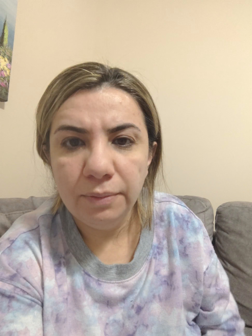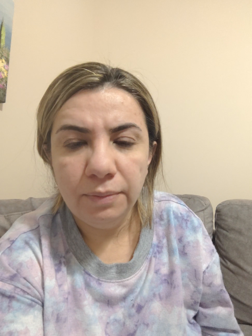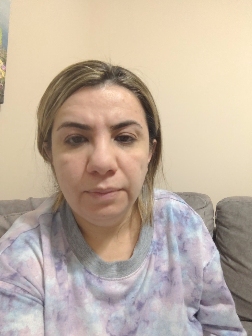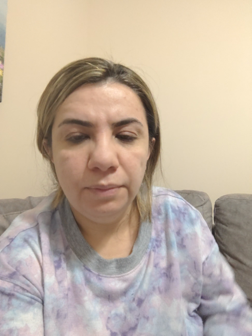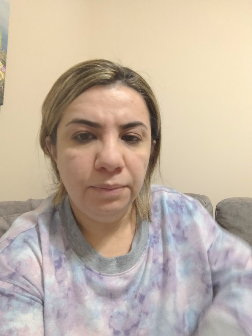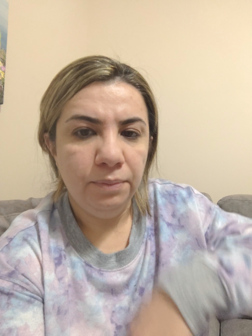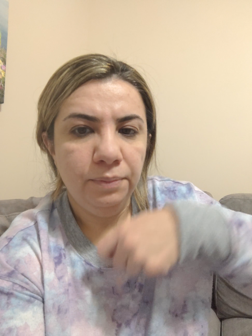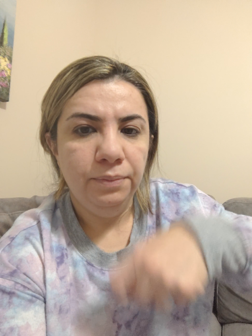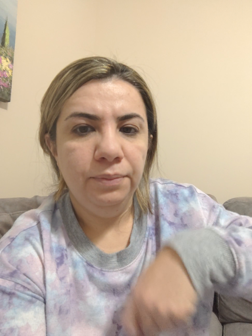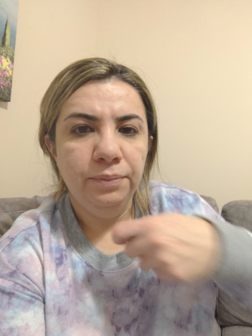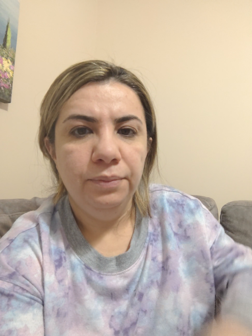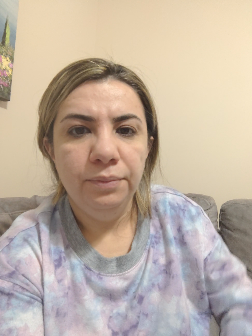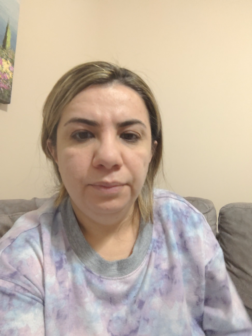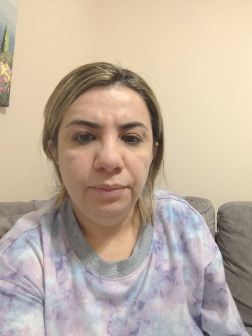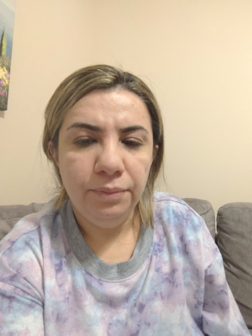zipper